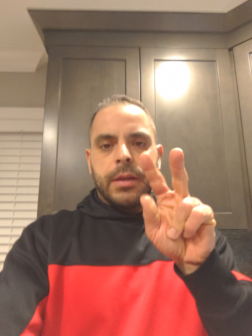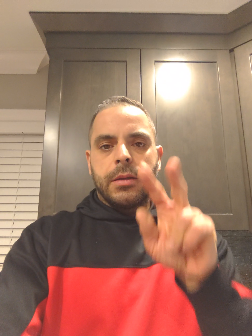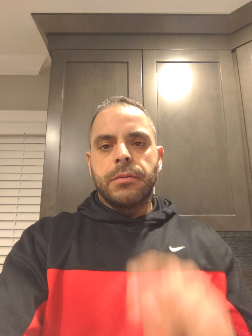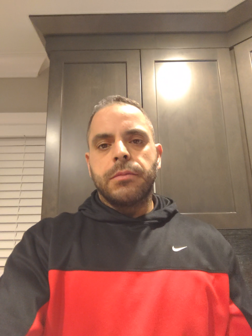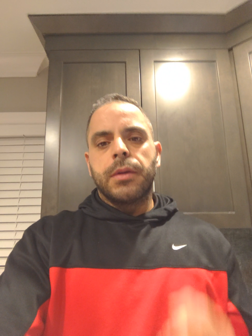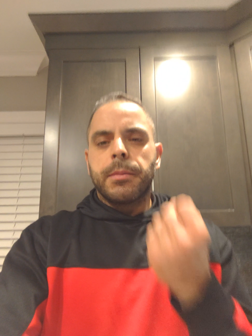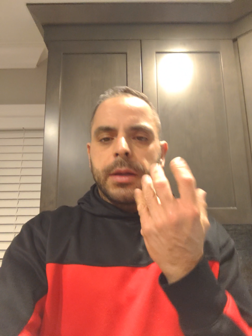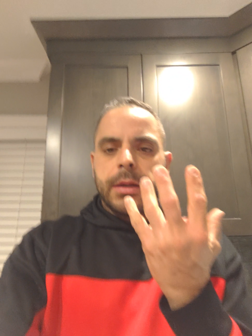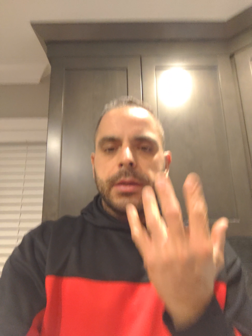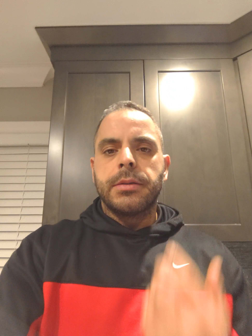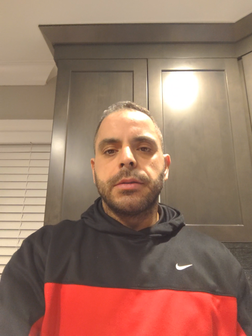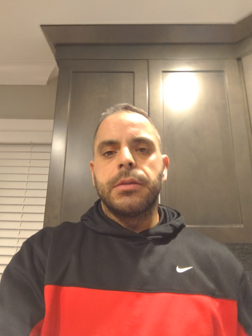many